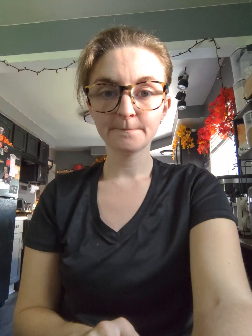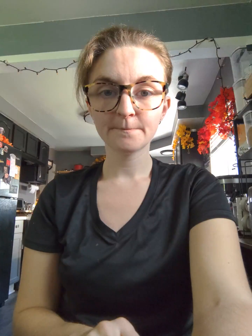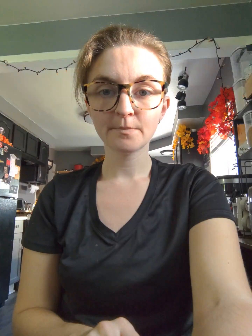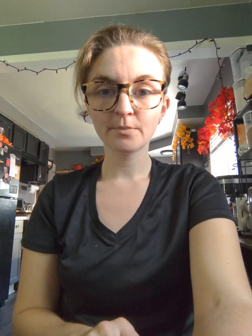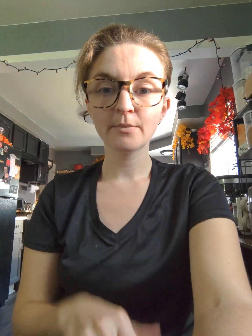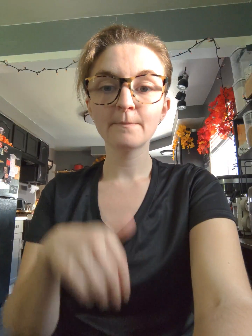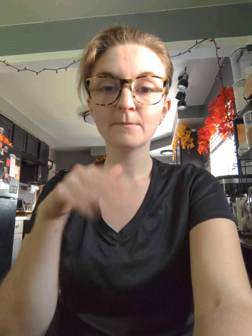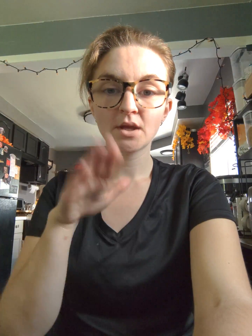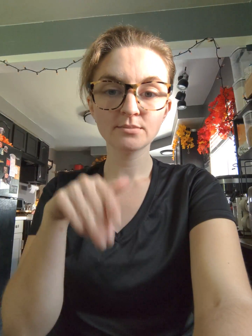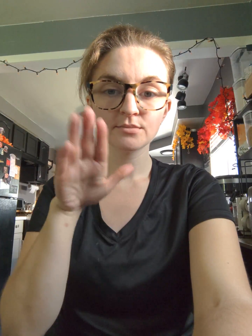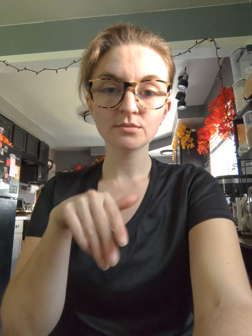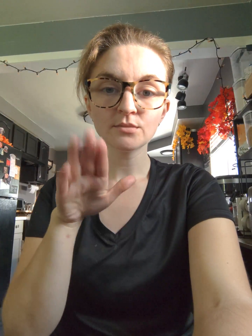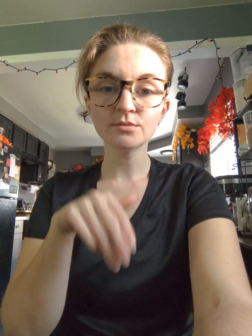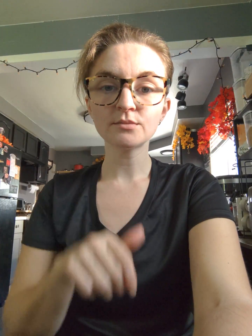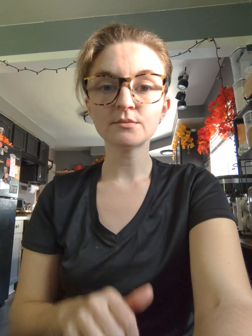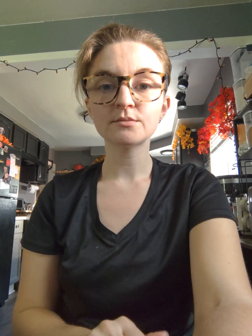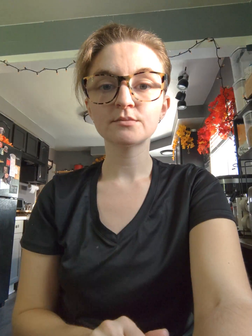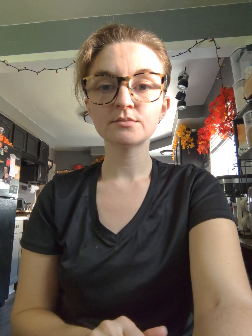paint